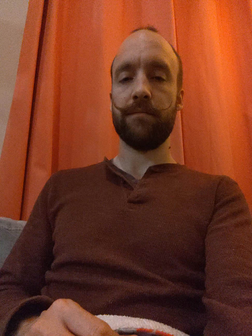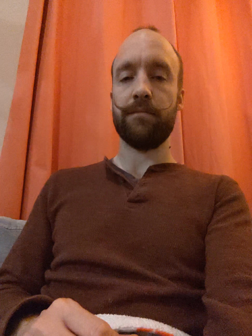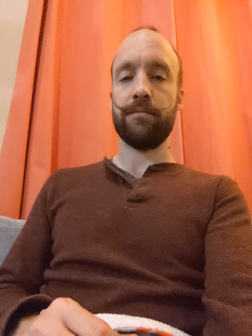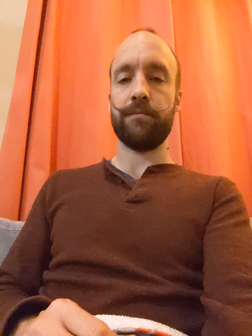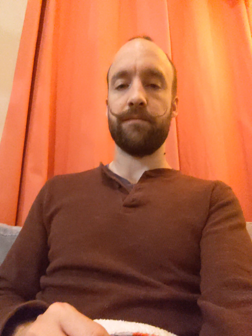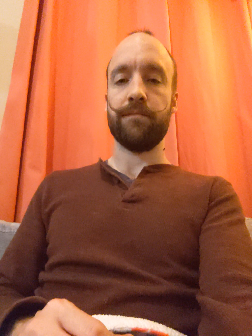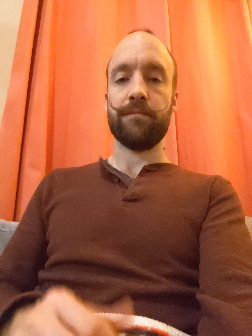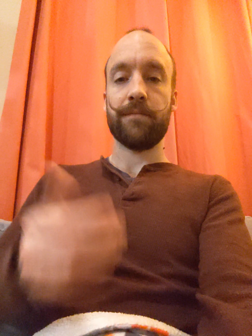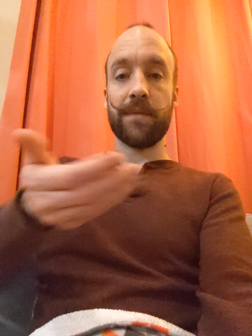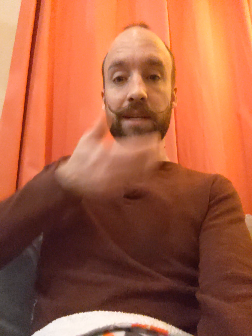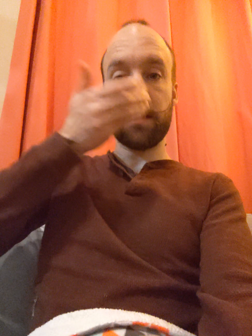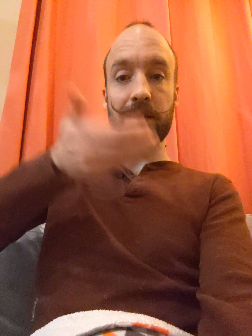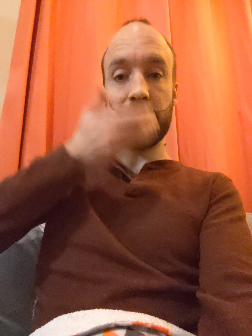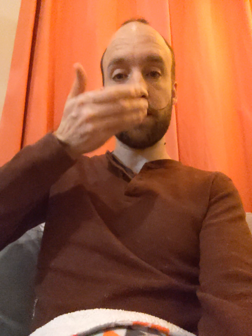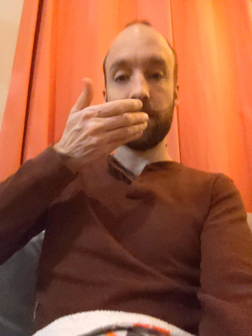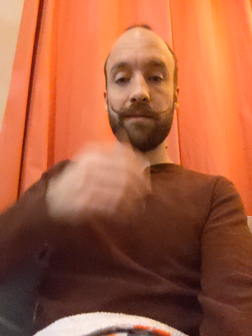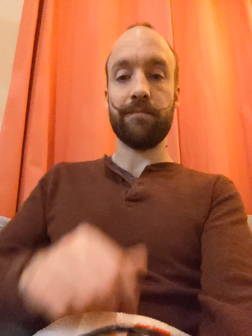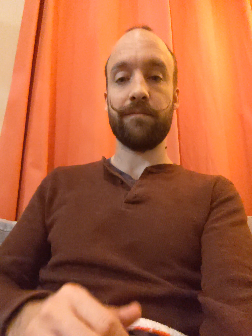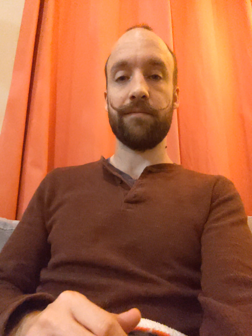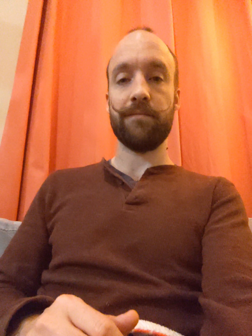cereal